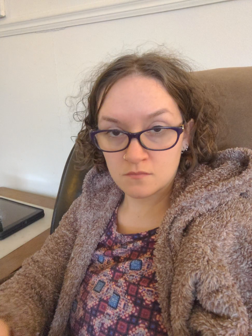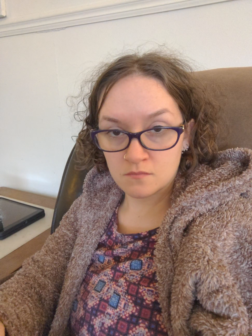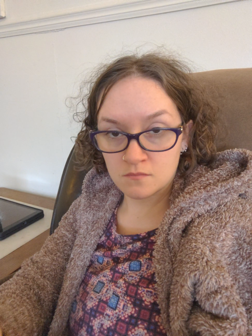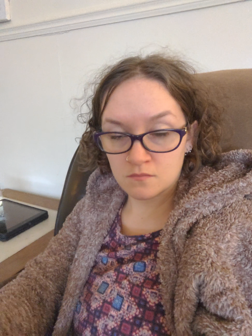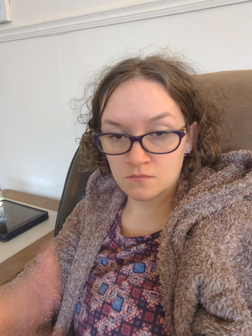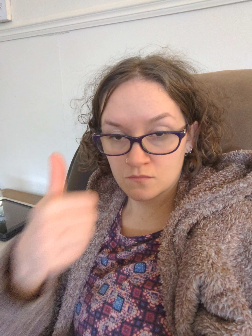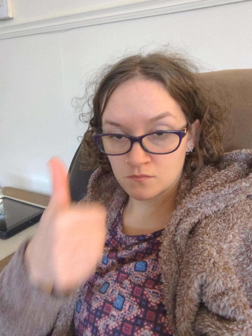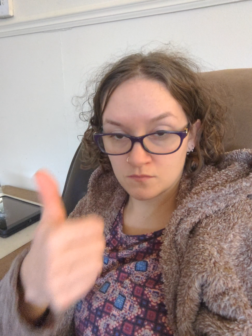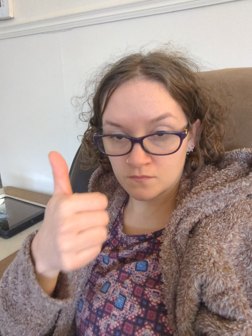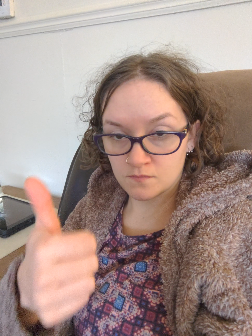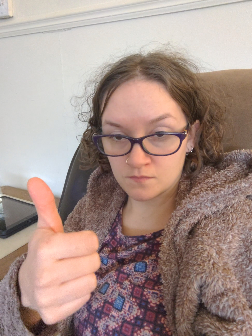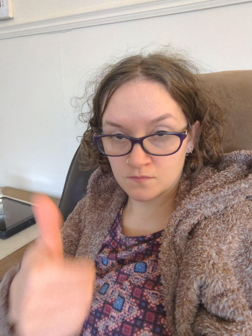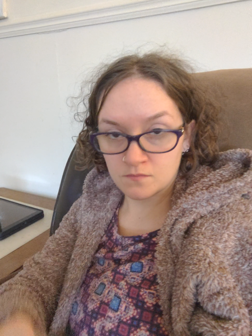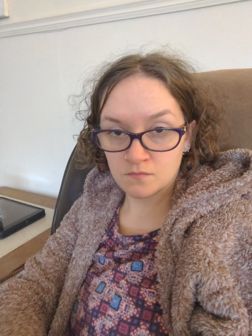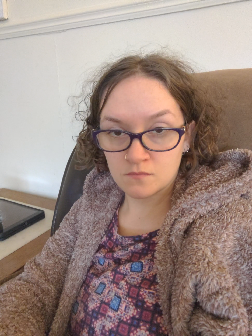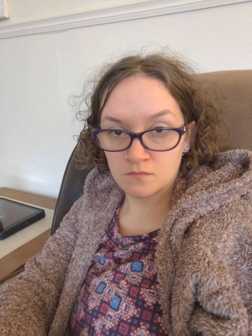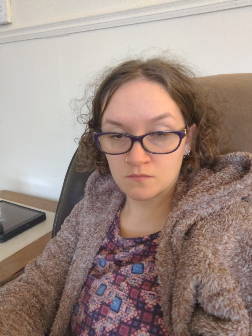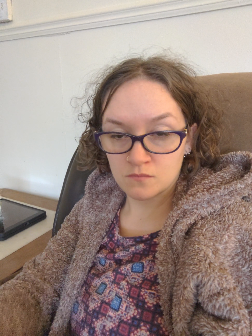yourself